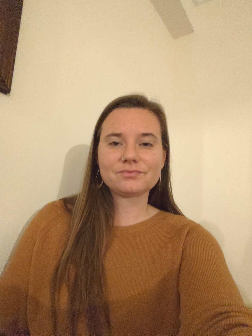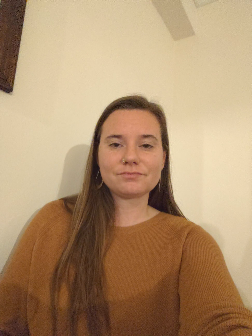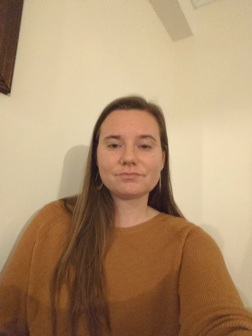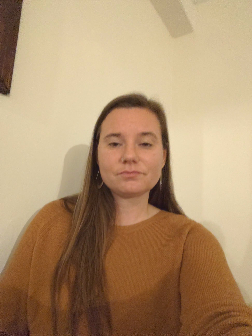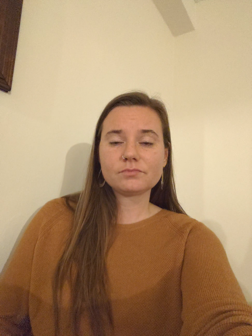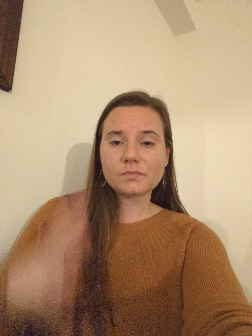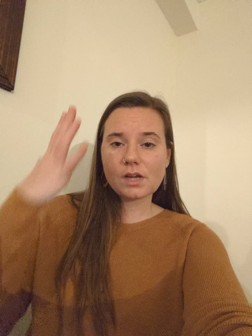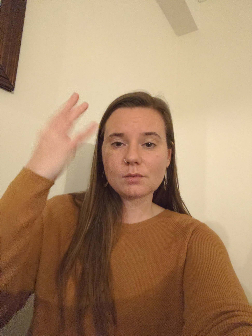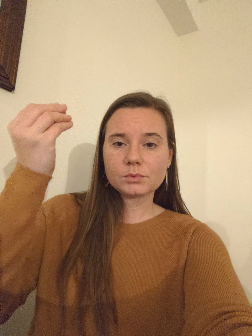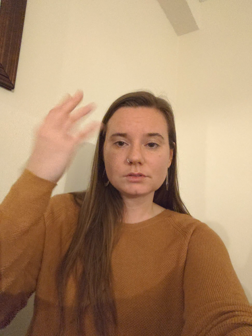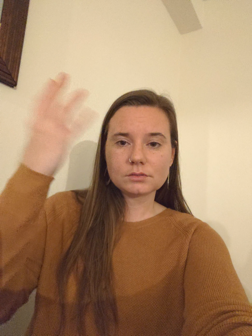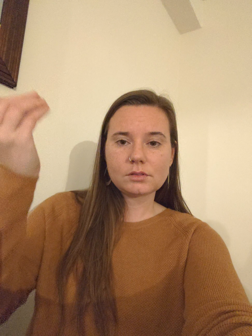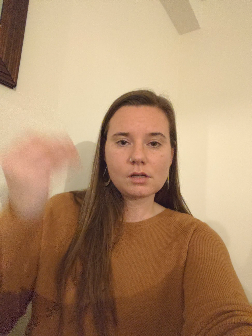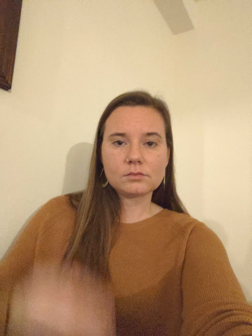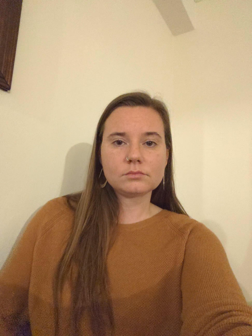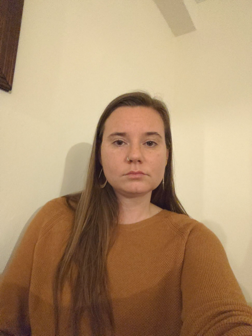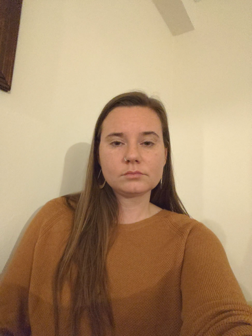outside